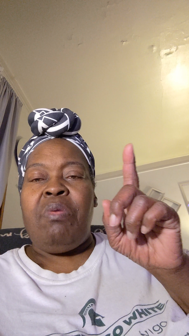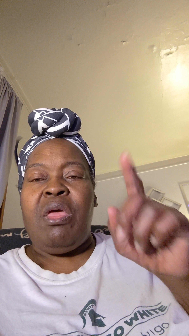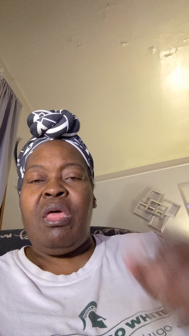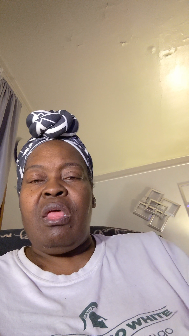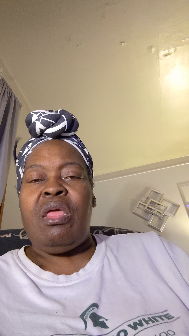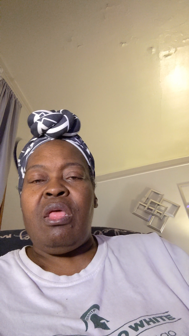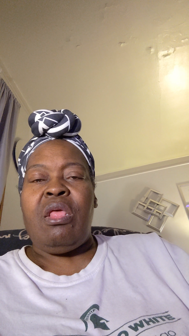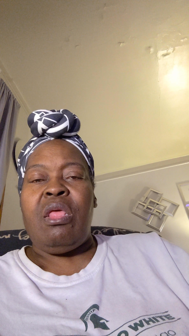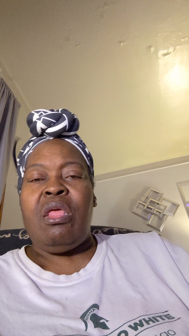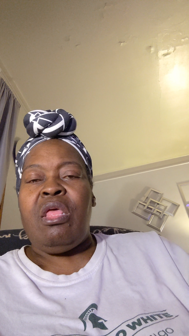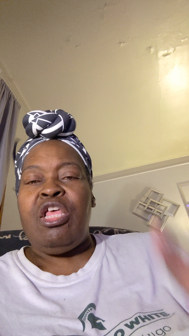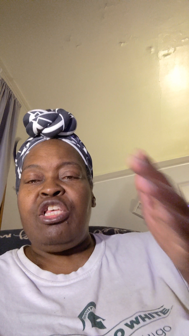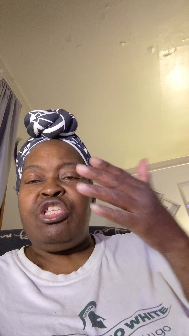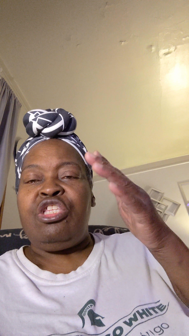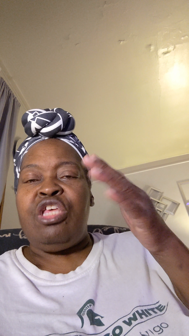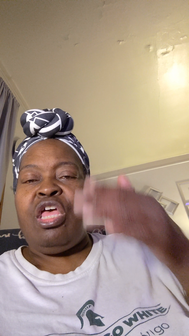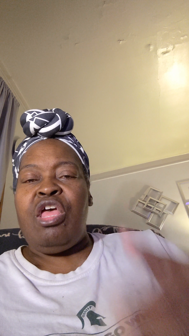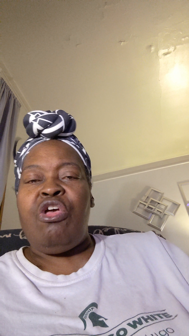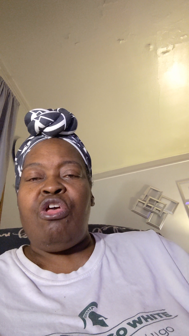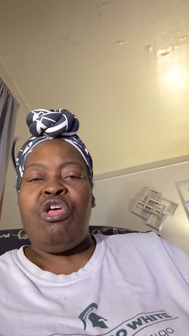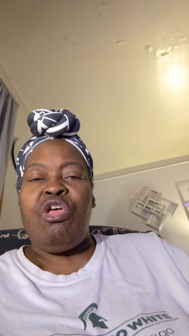share